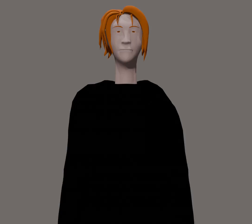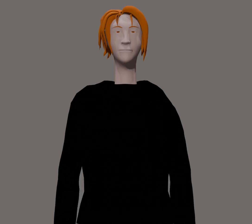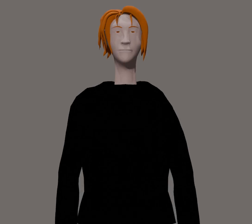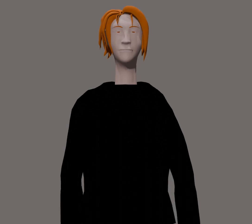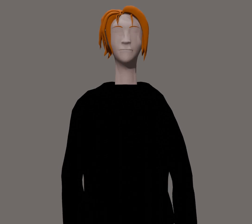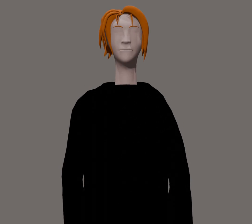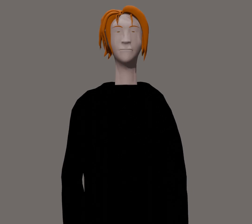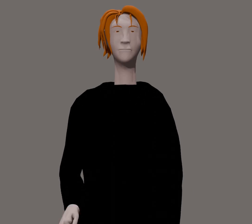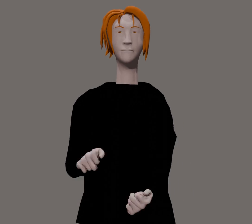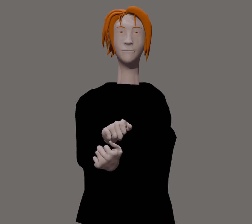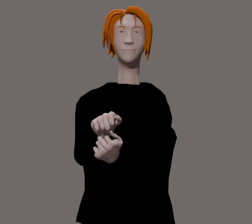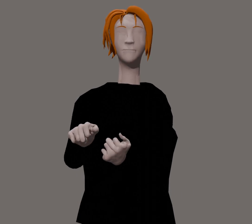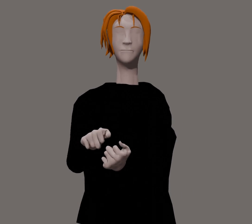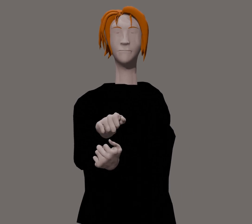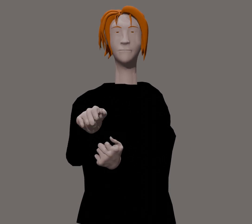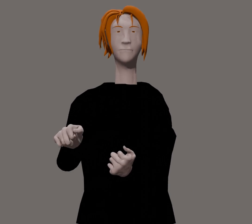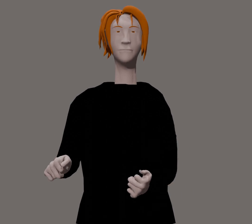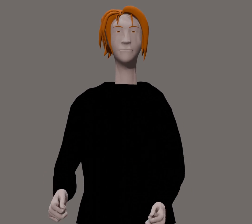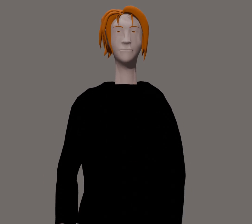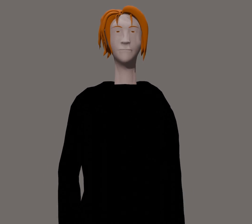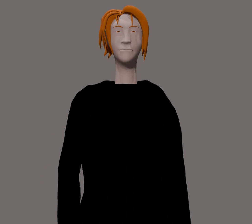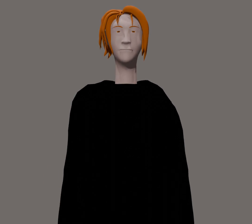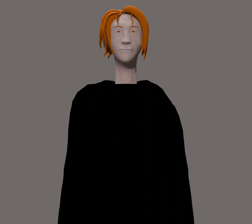Clean Dishes